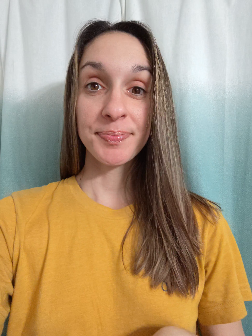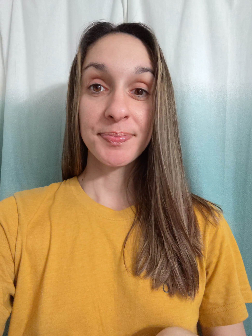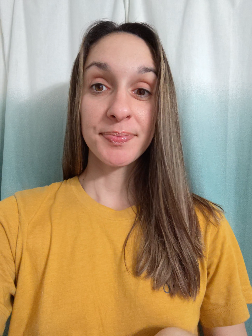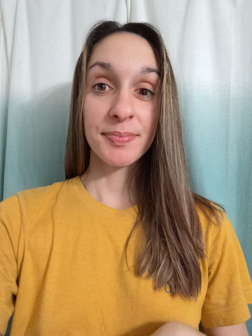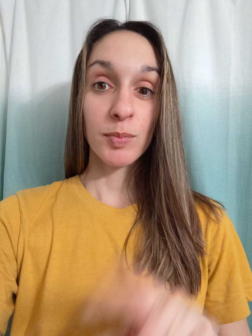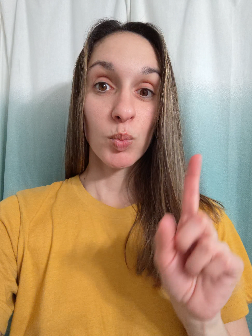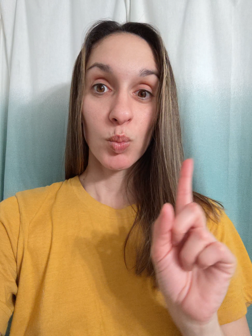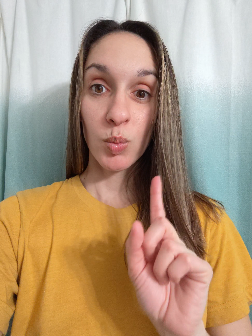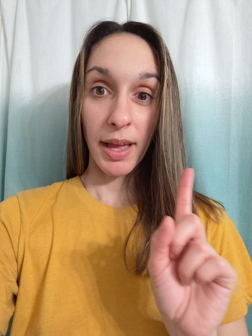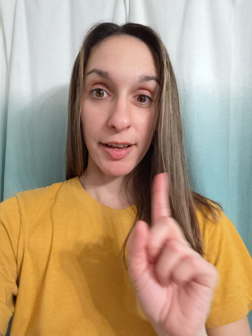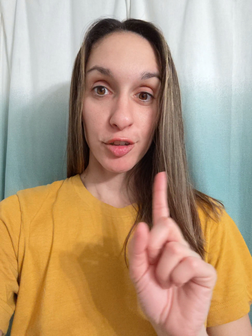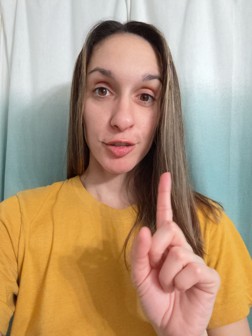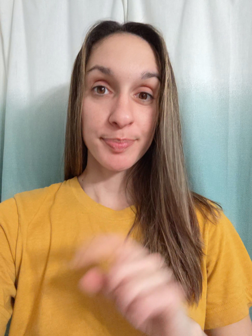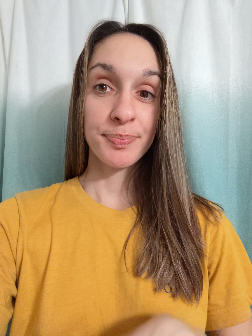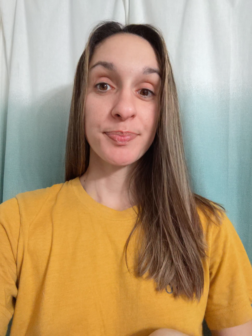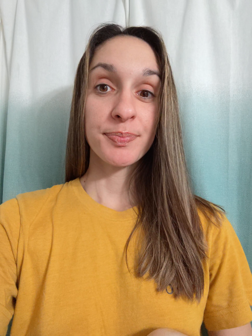where